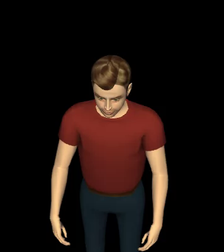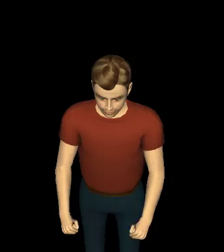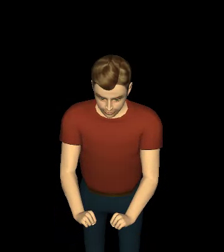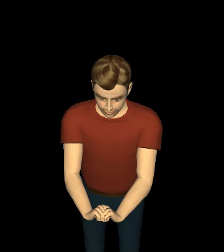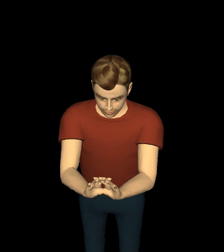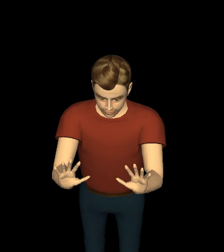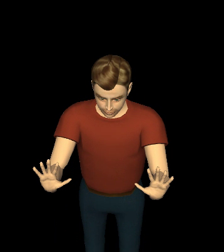واضح